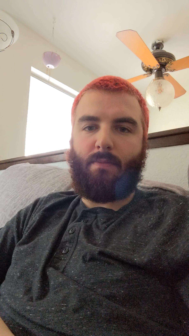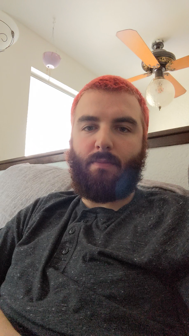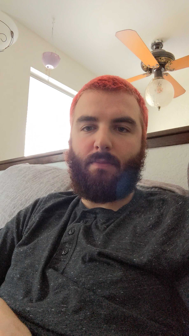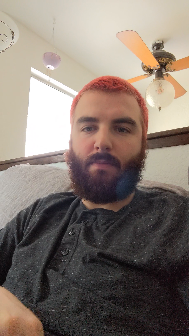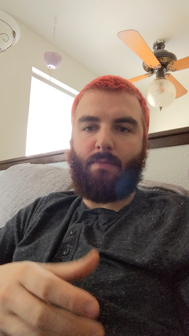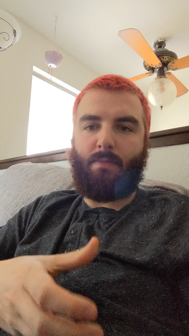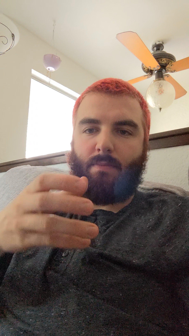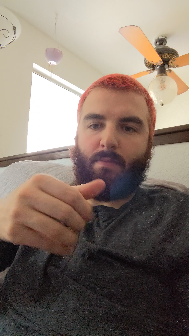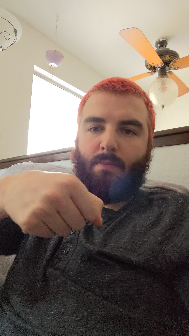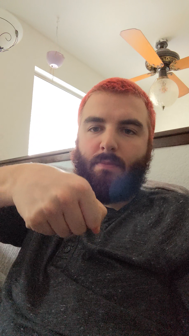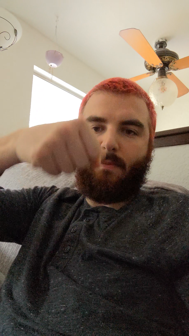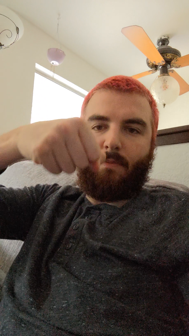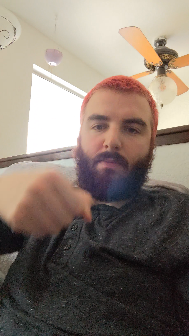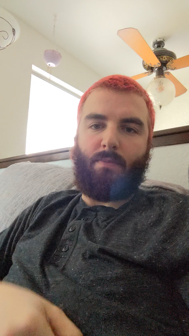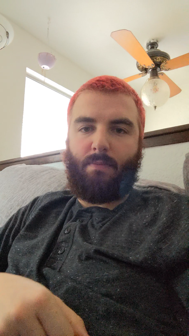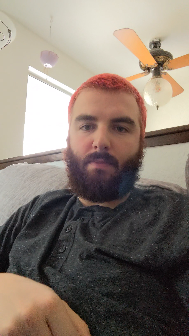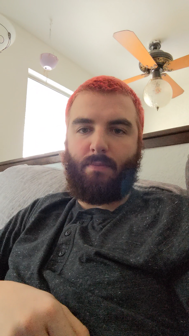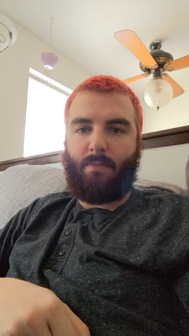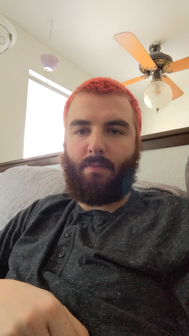bucket